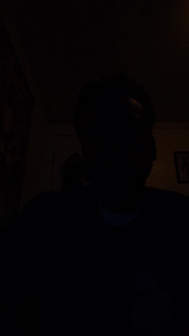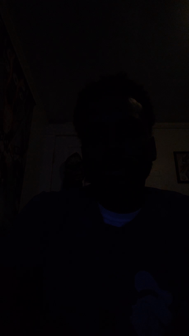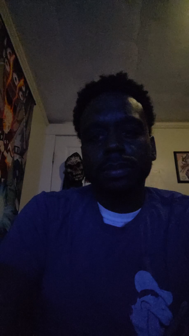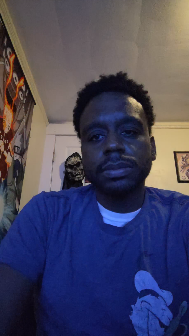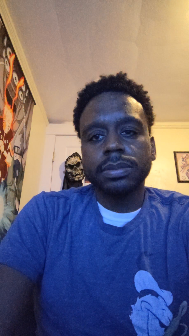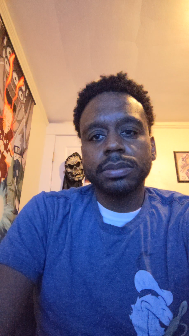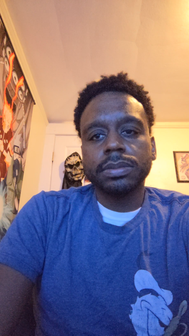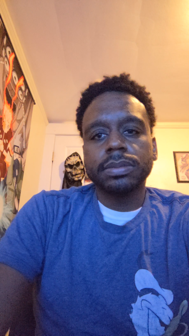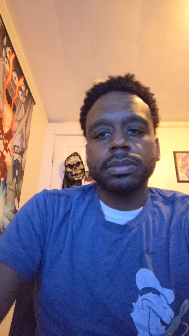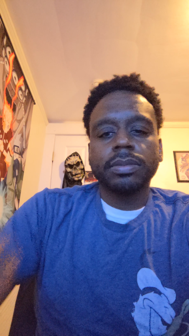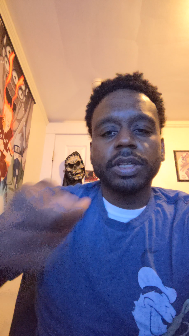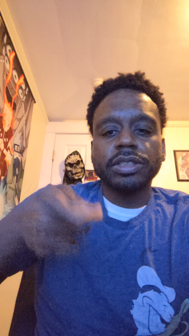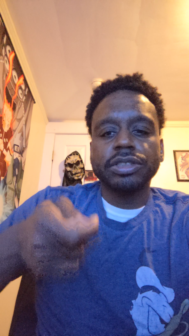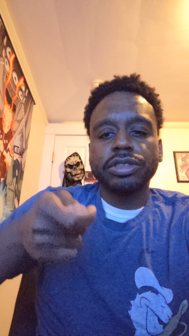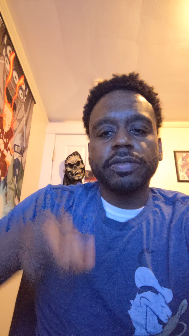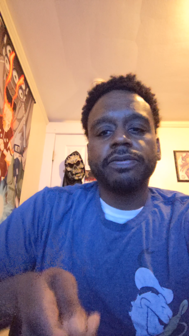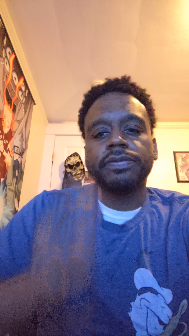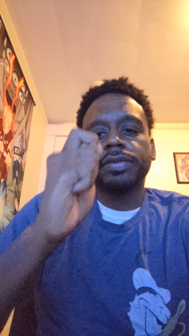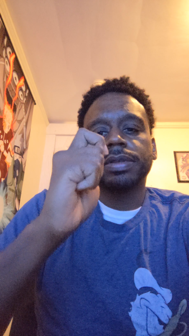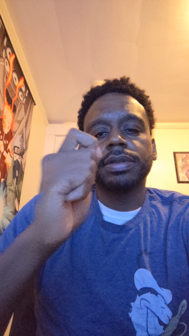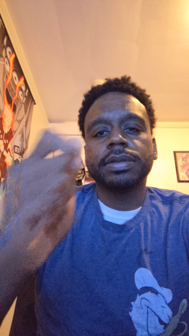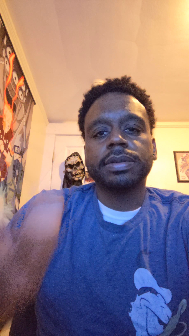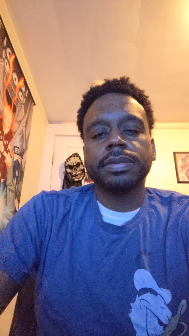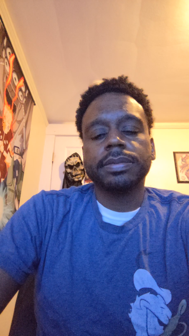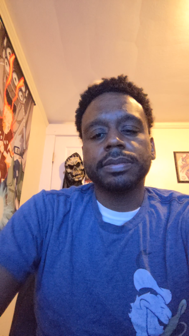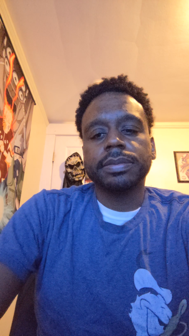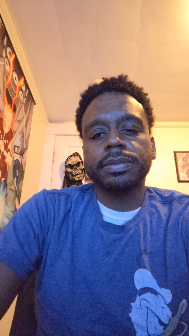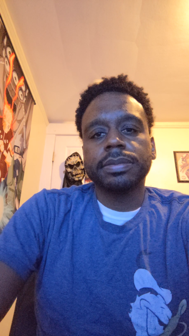shovel